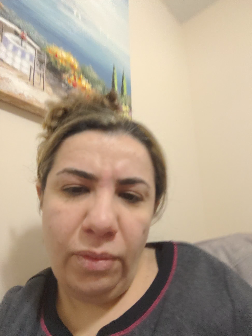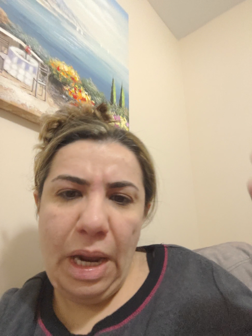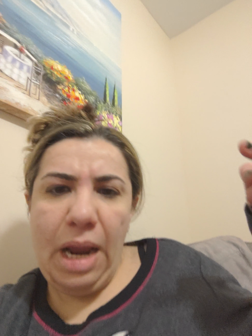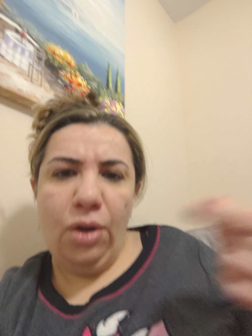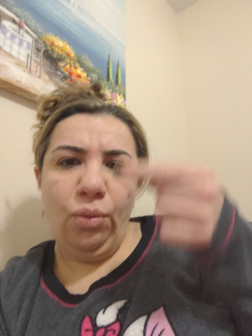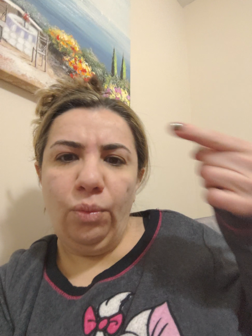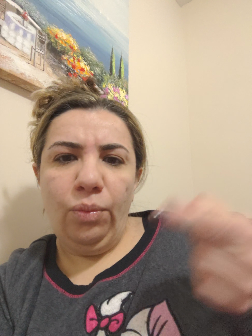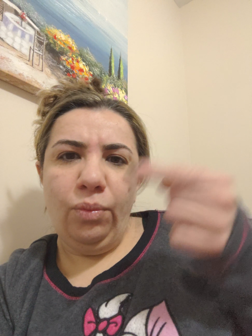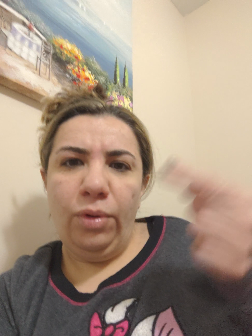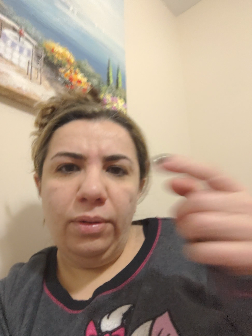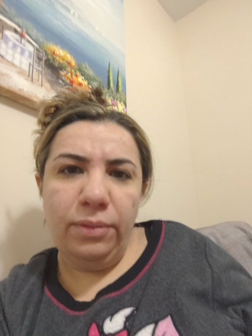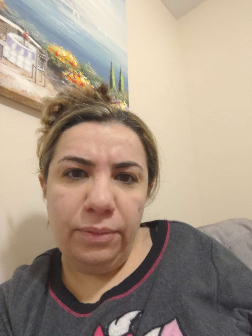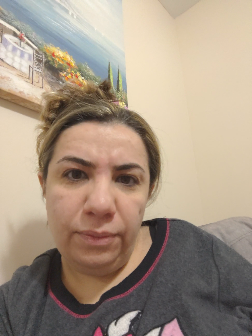owie